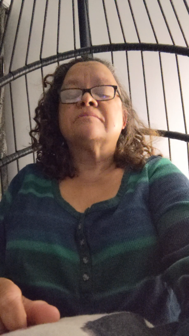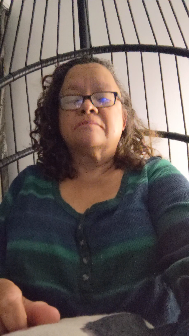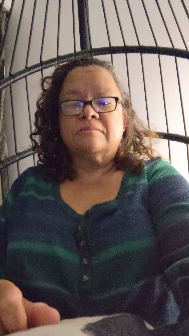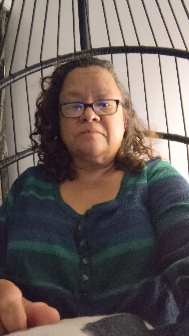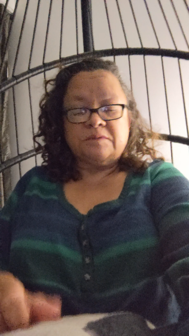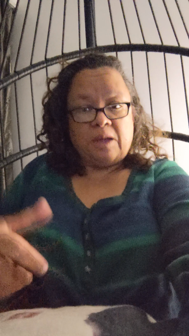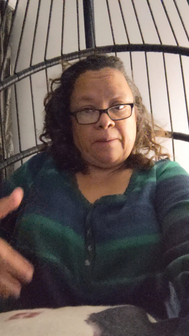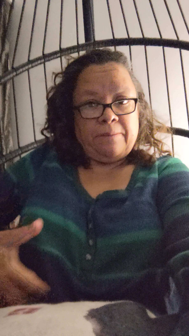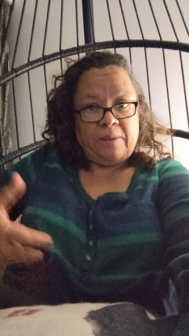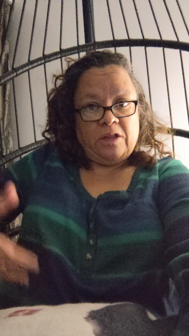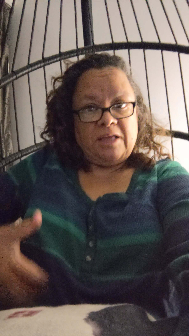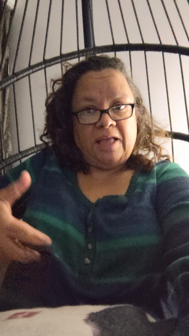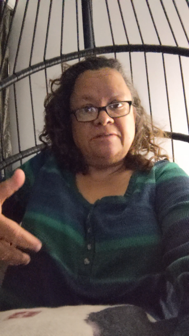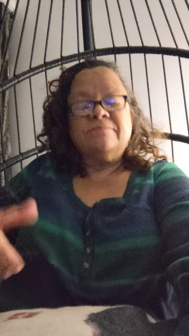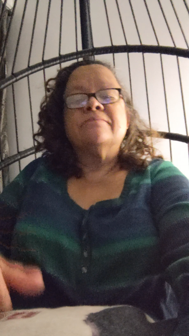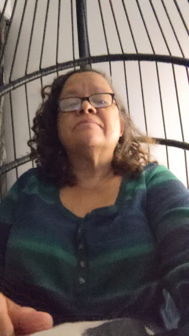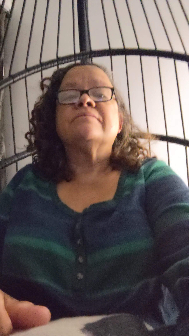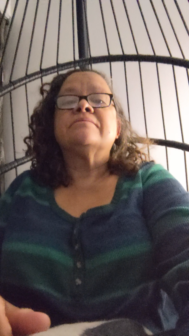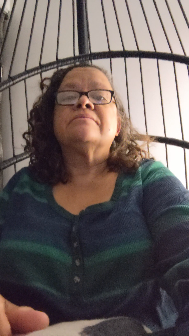monkey